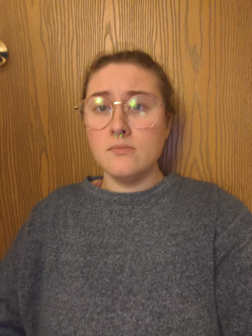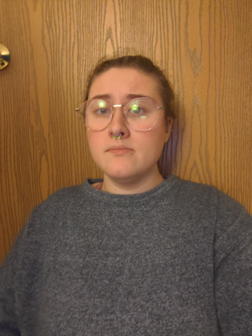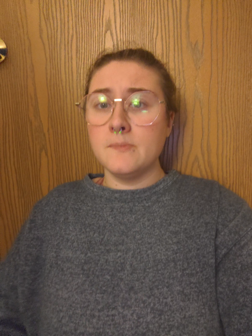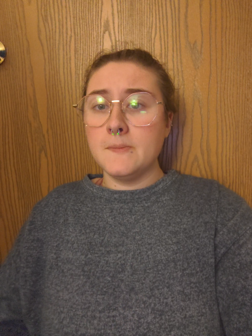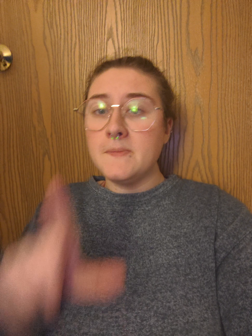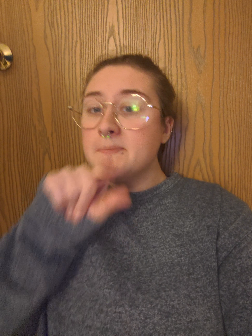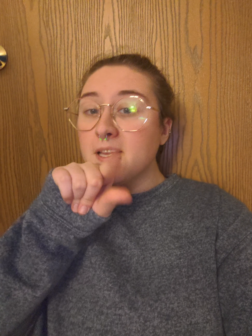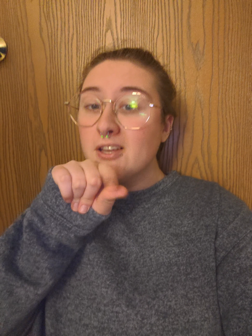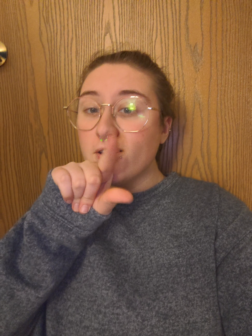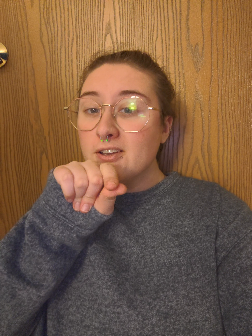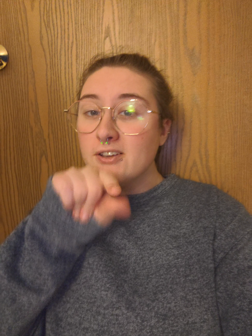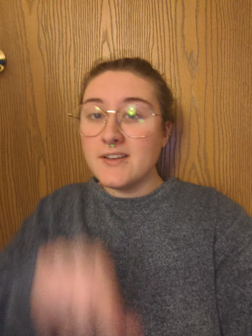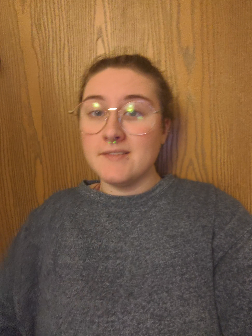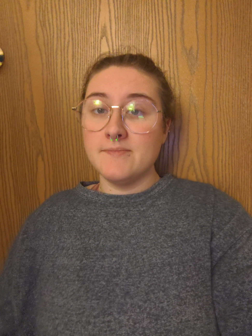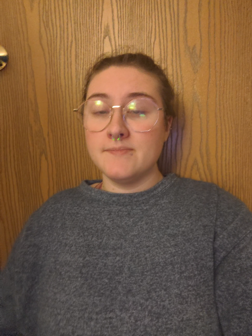bird